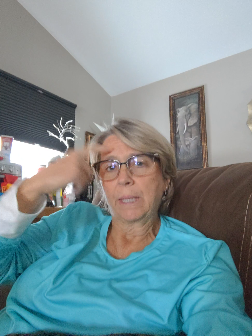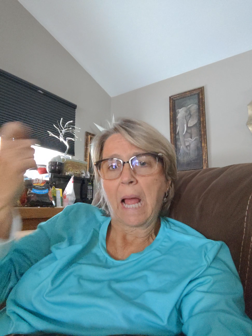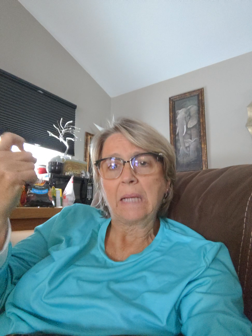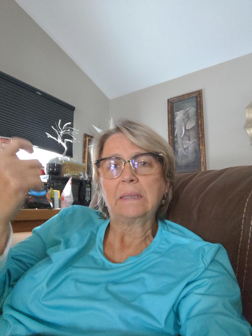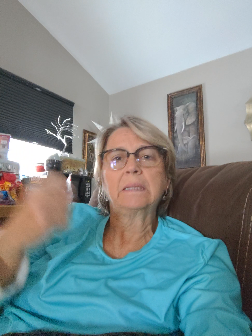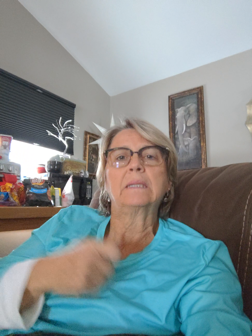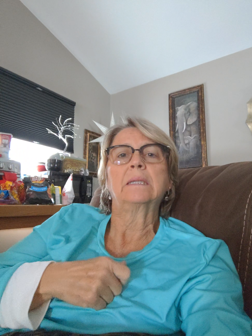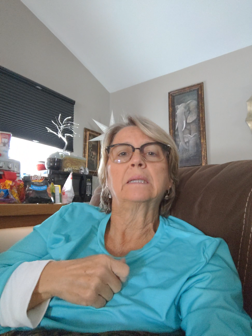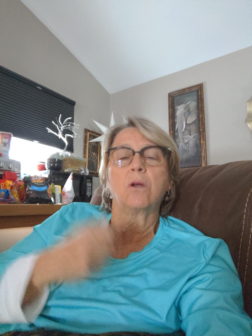because